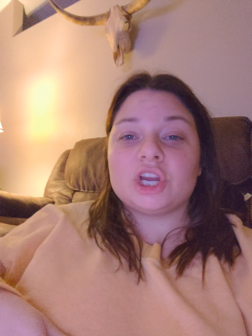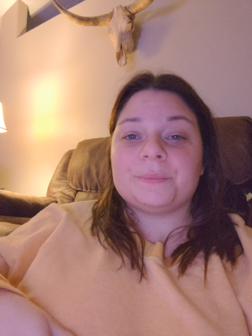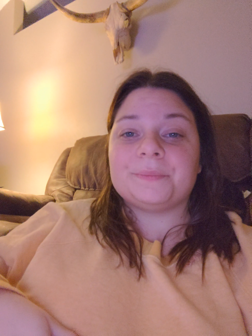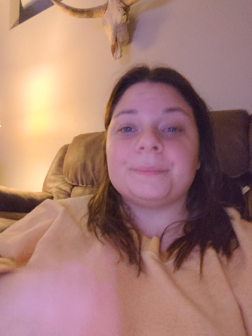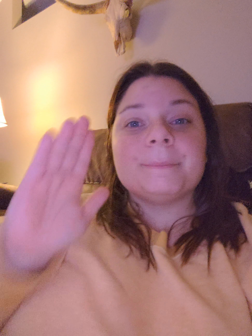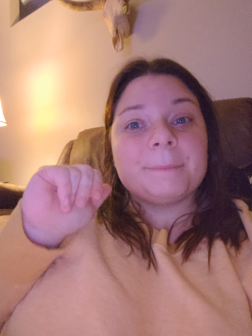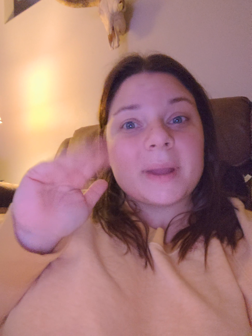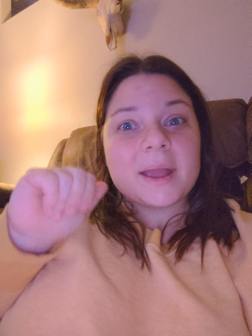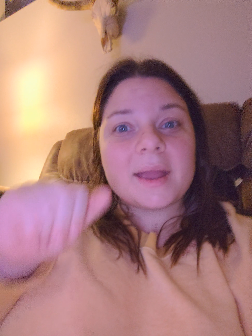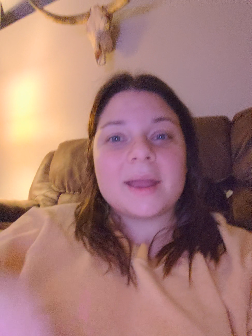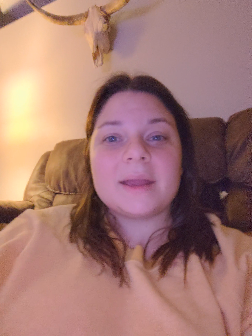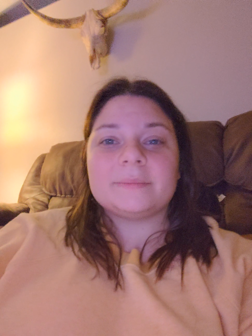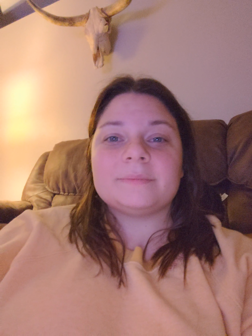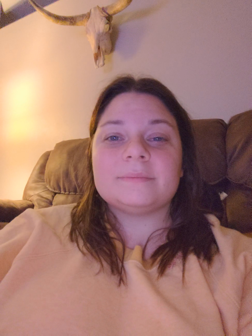bye